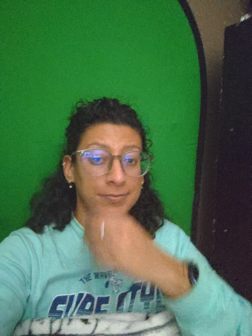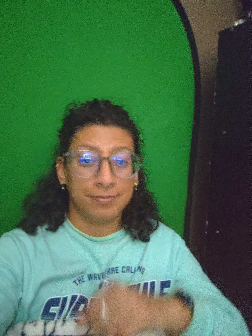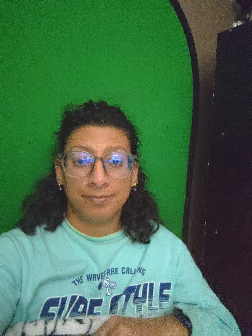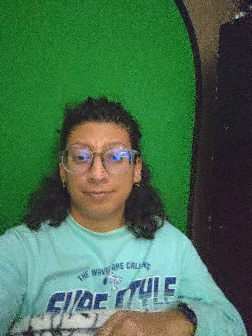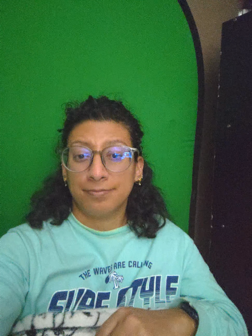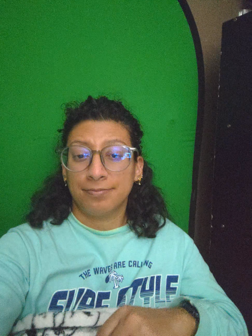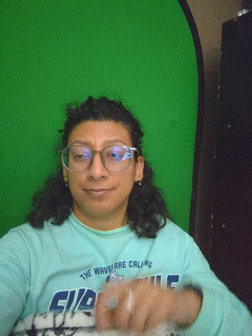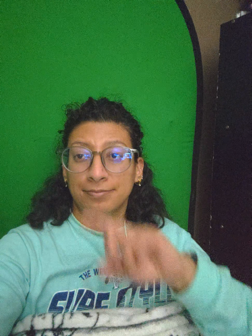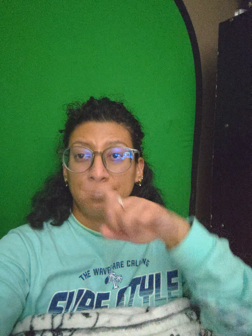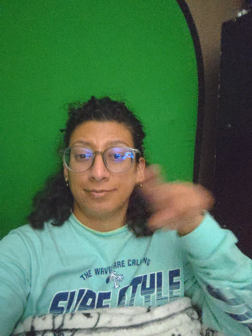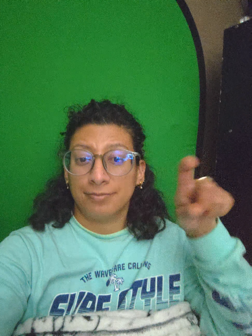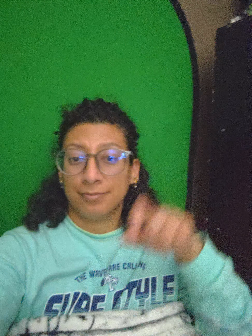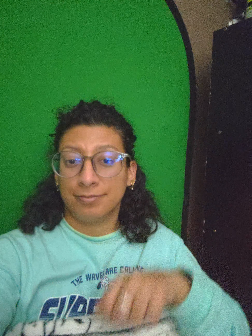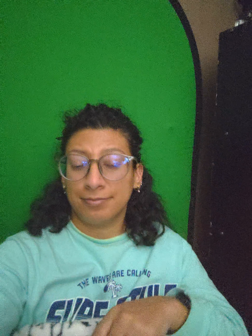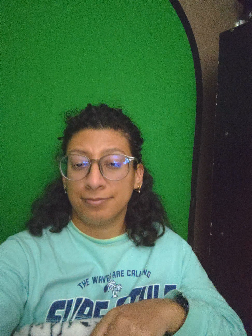closet